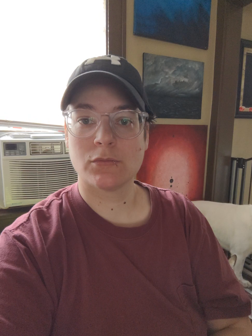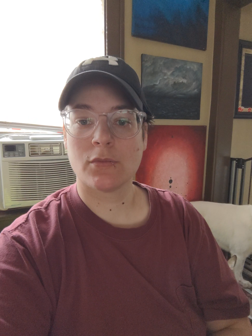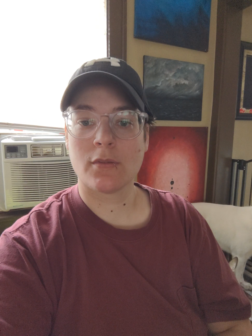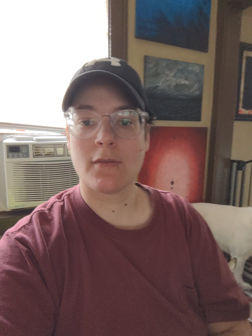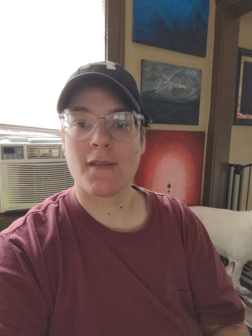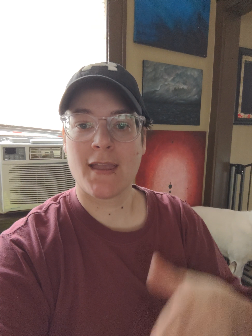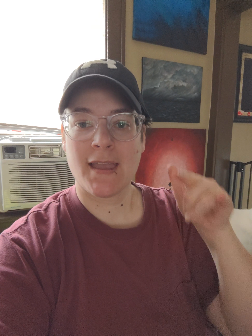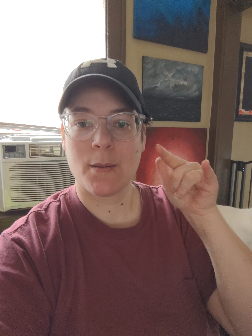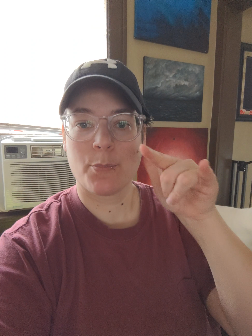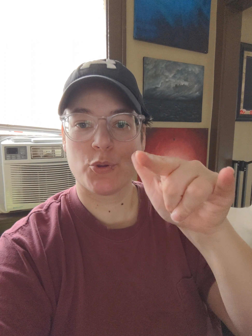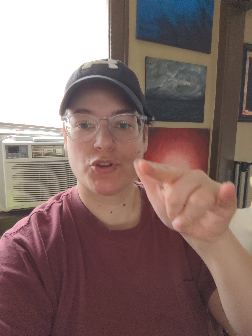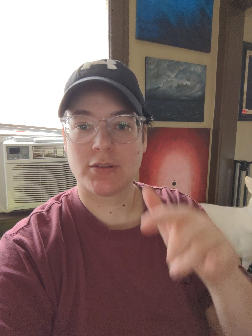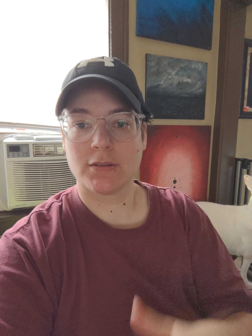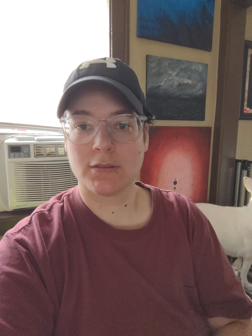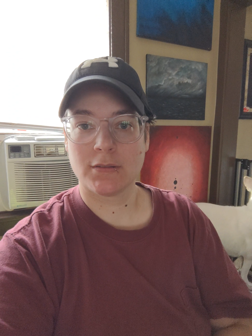airplane